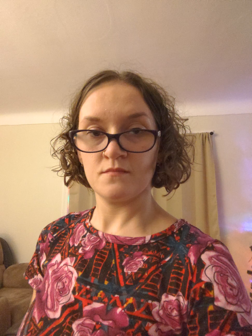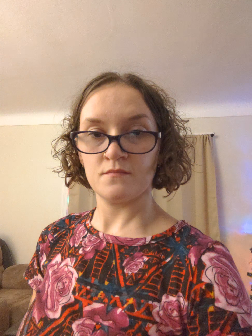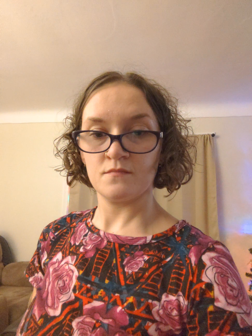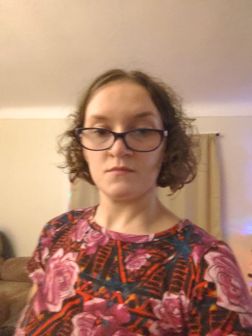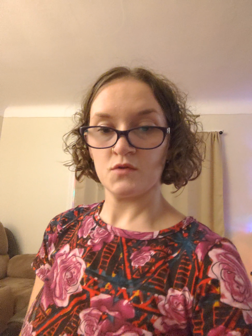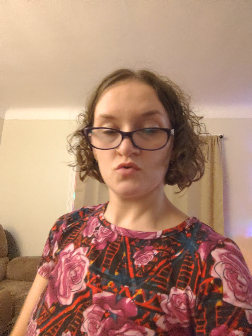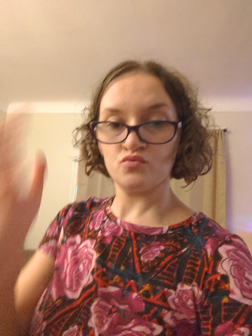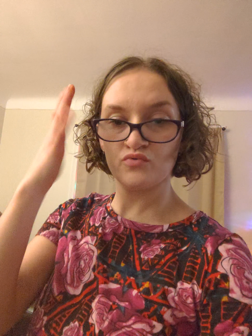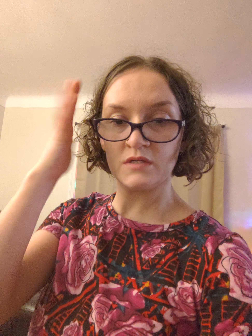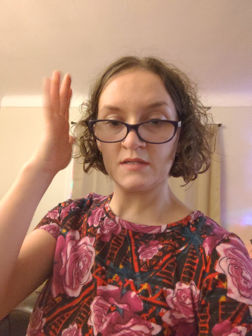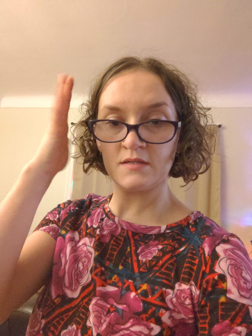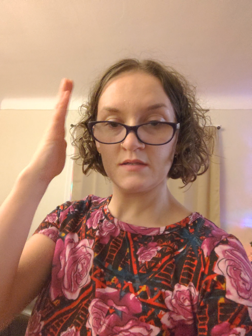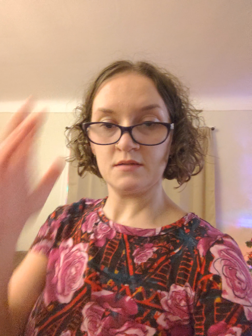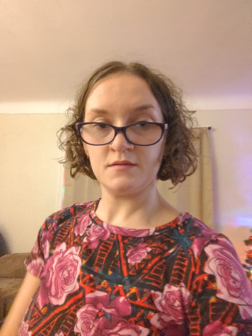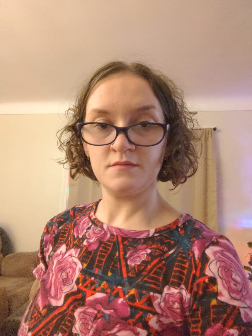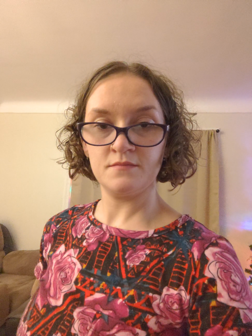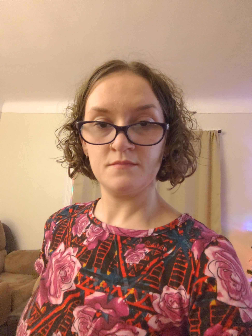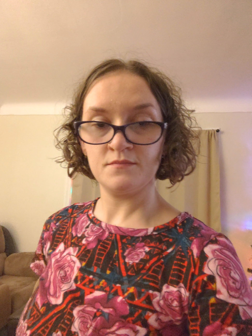tree